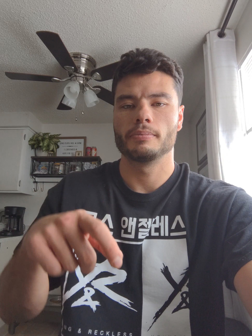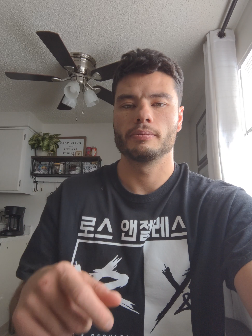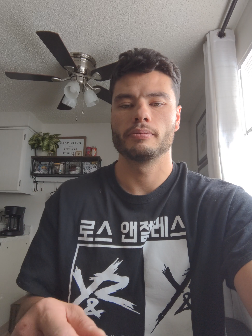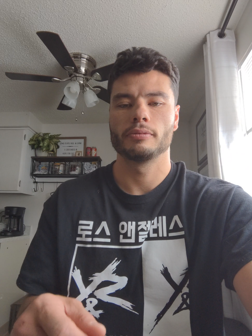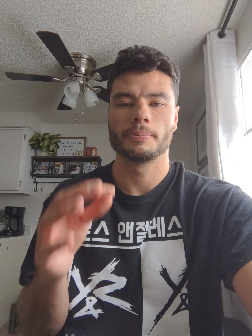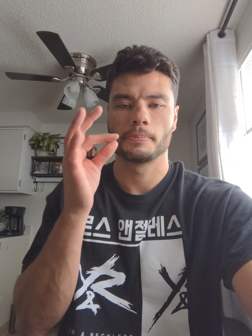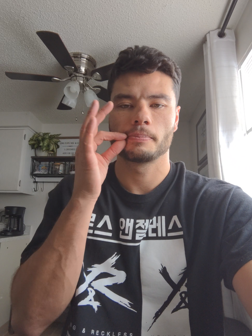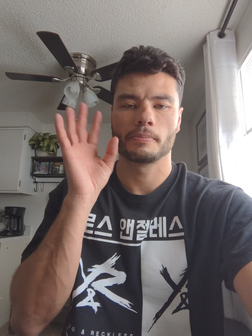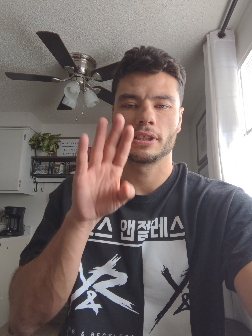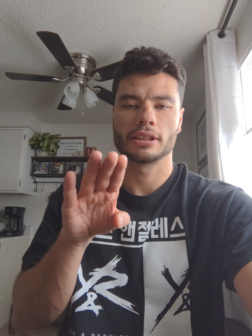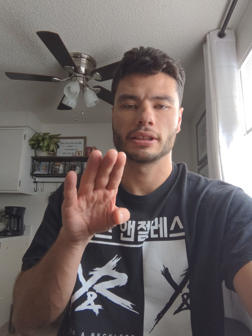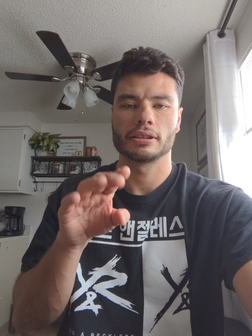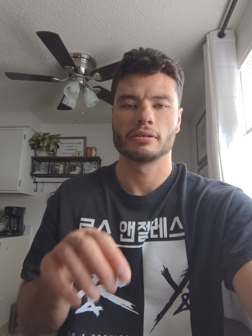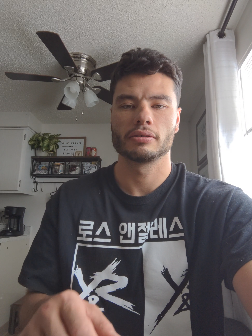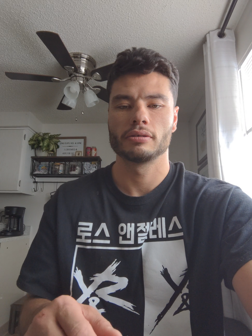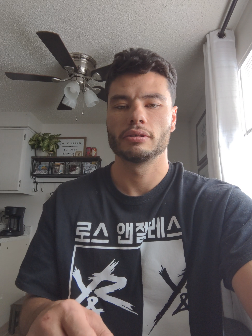bee